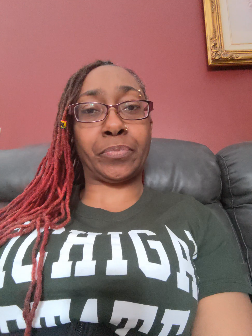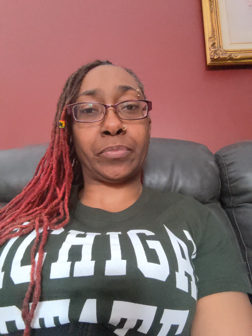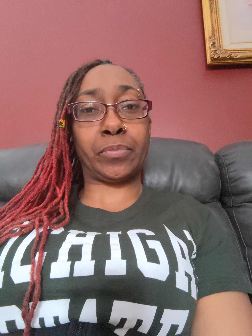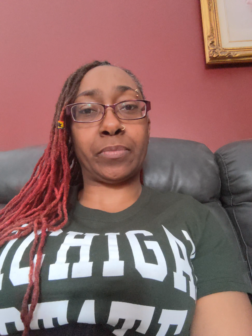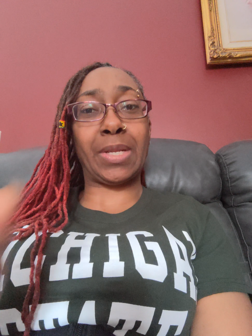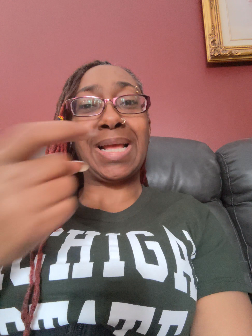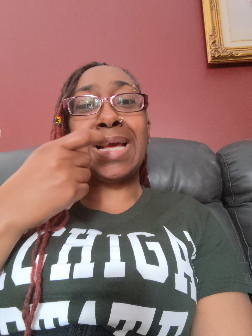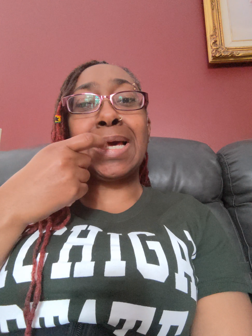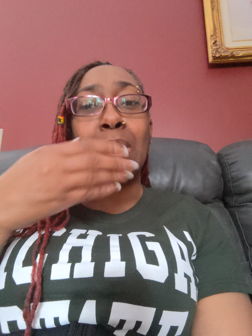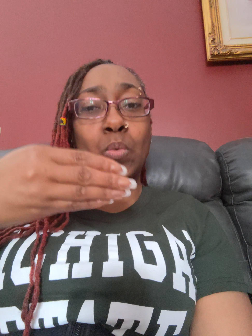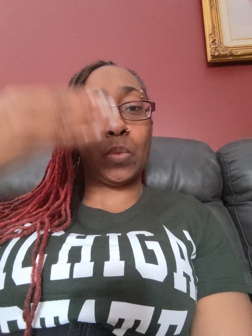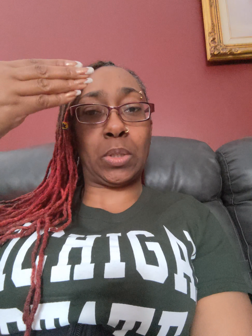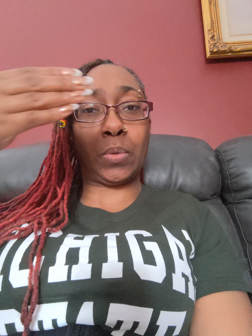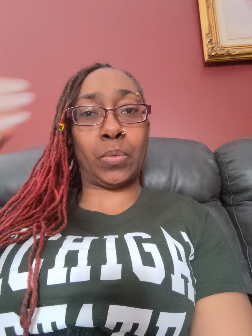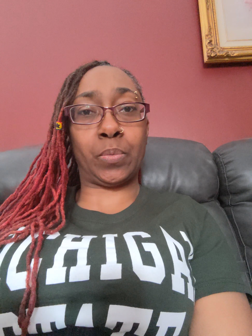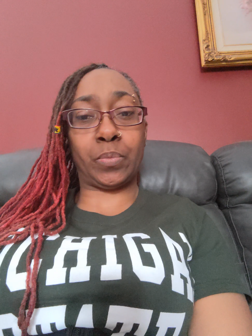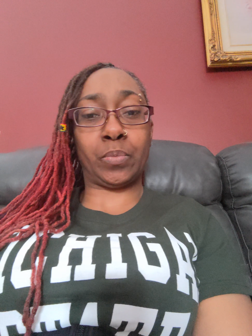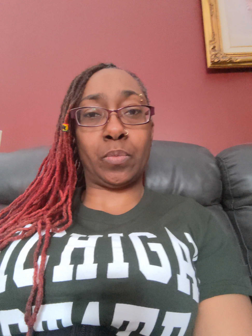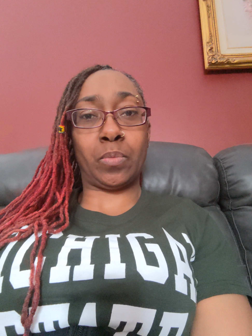window